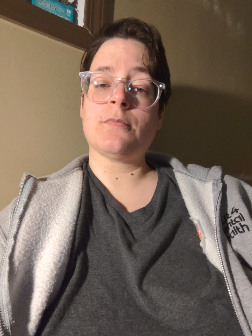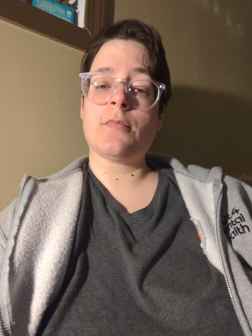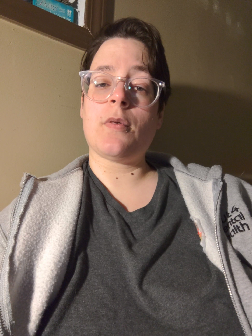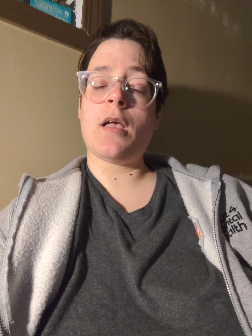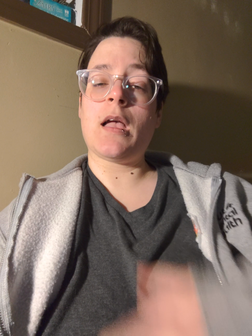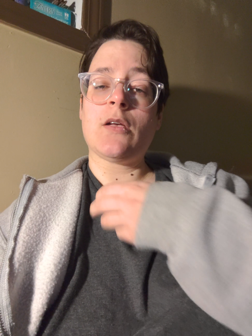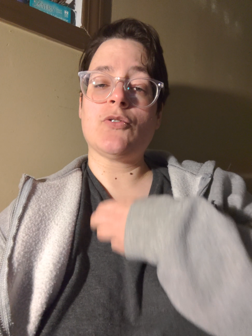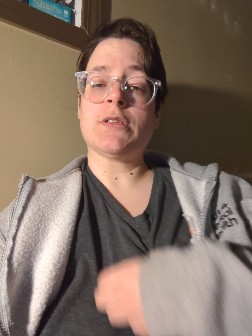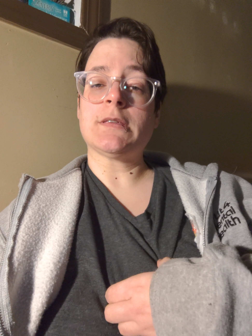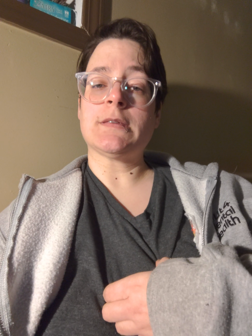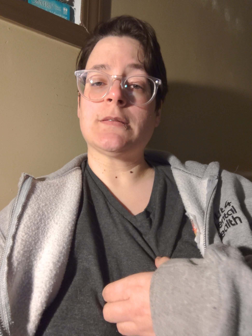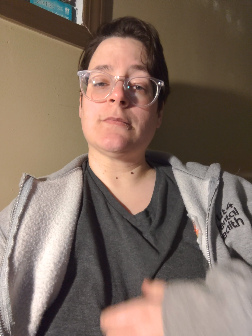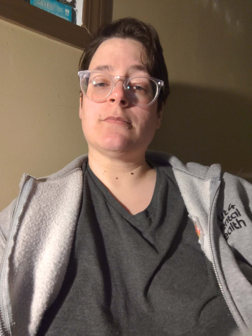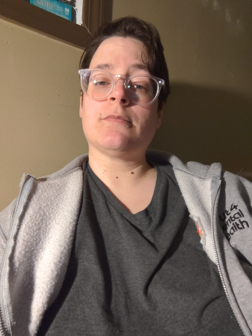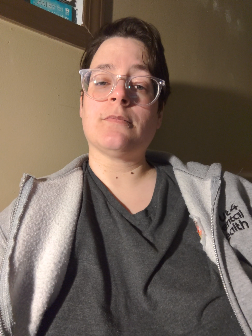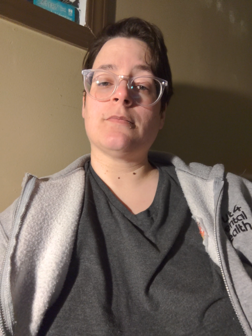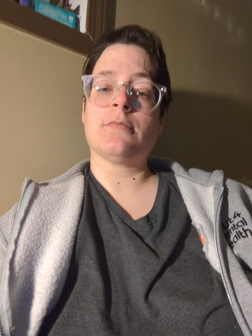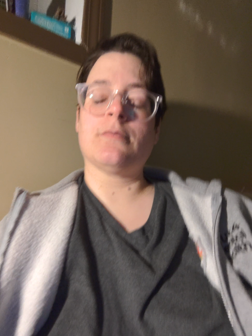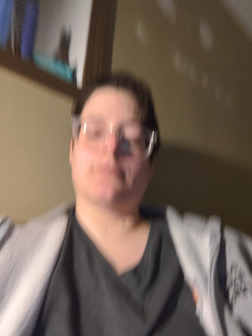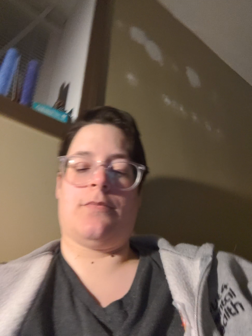hungry